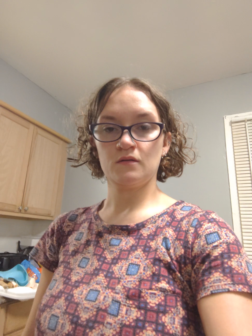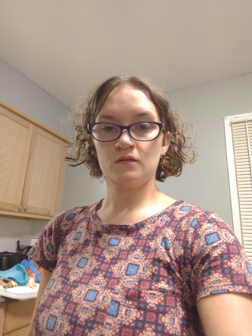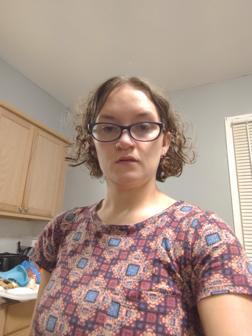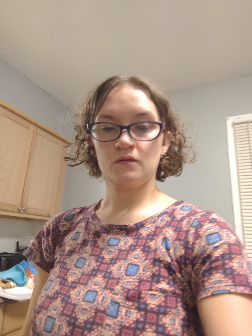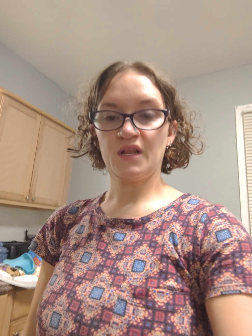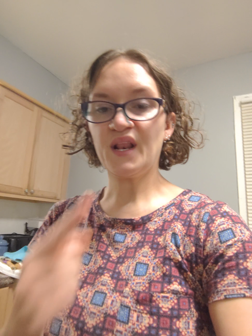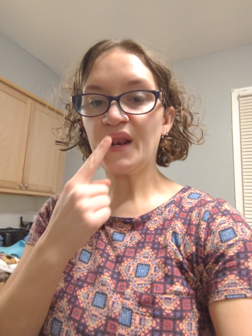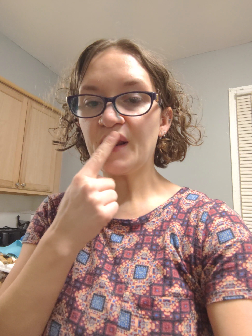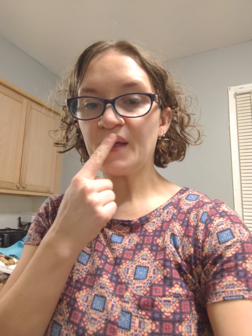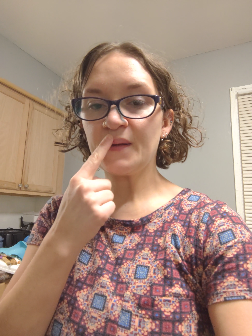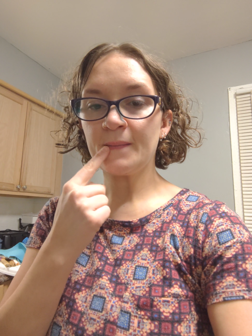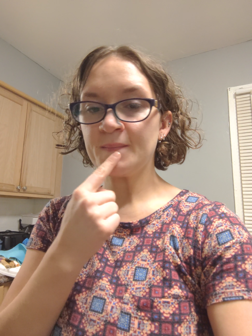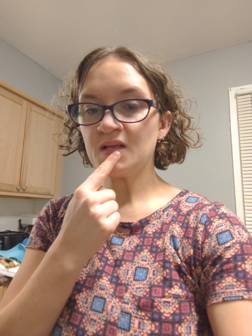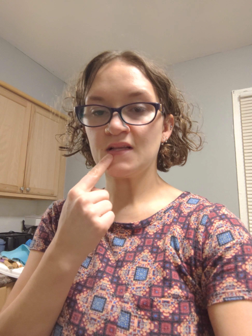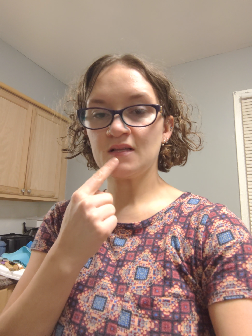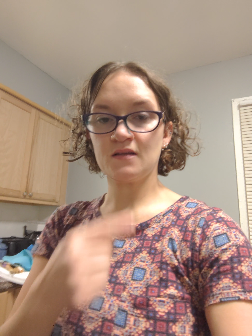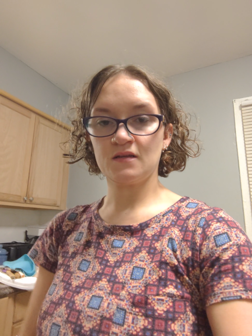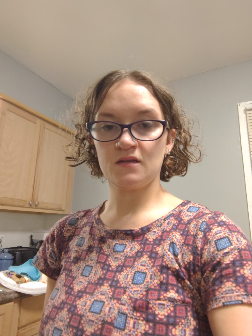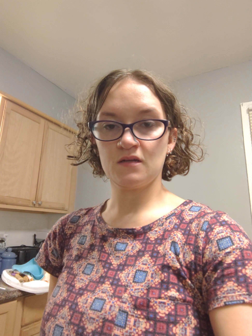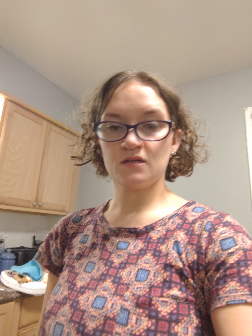lips